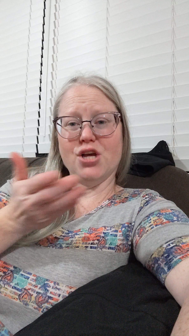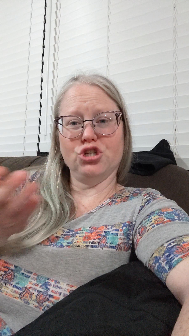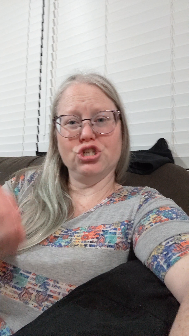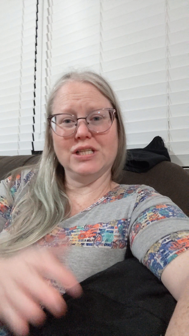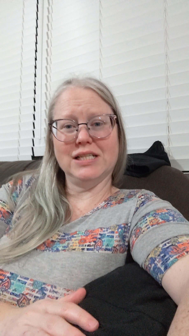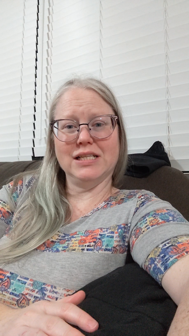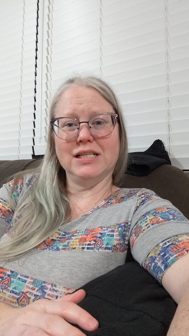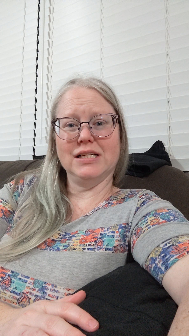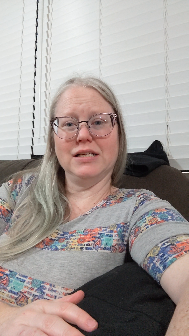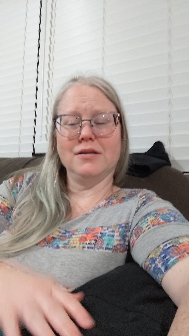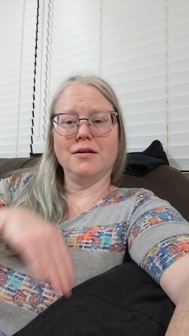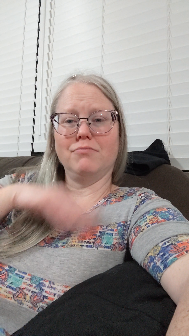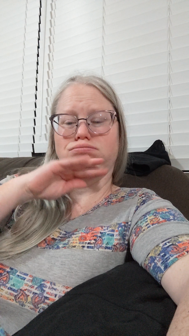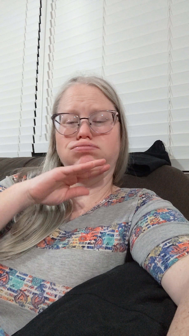full